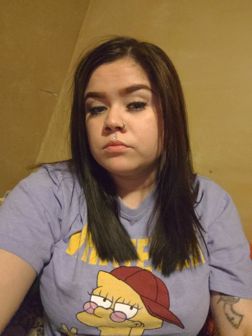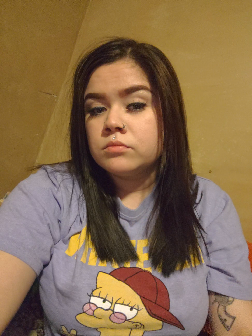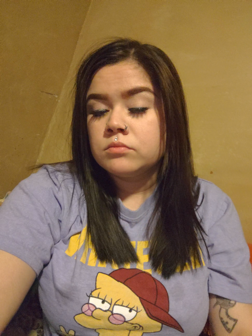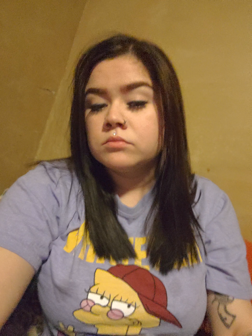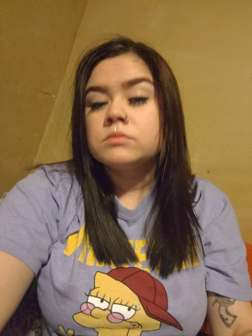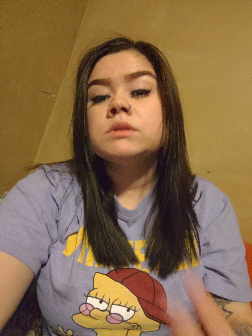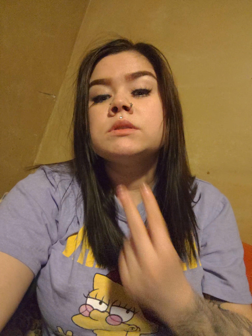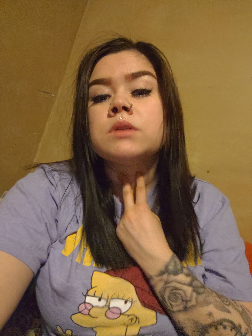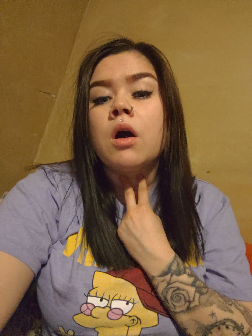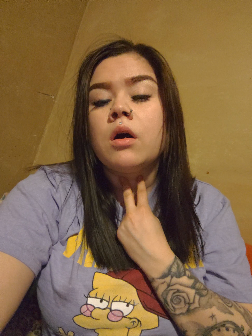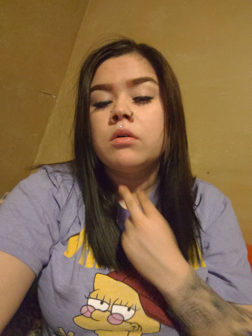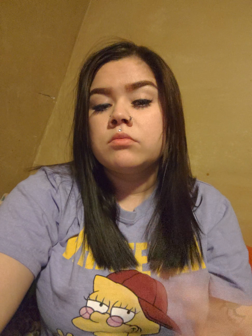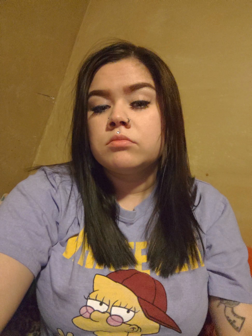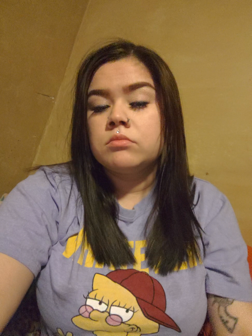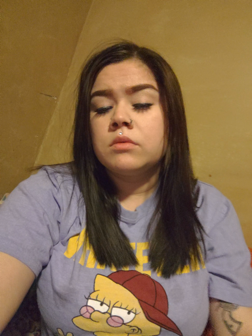stuck